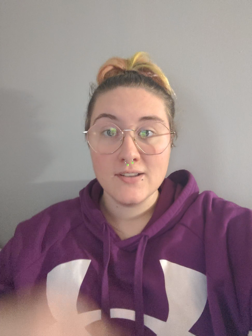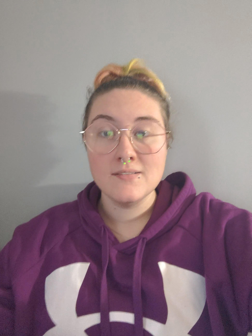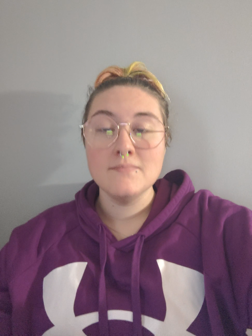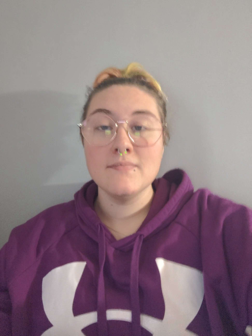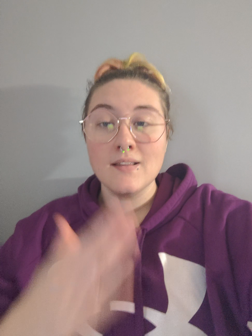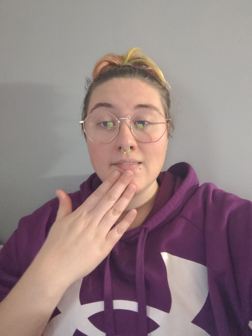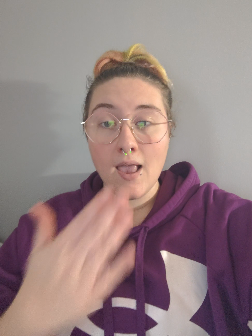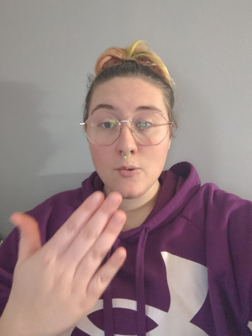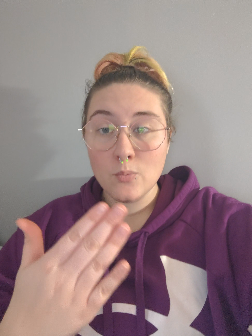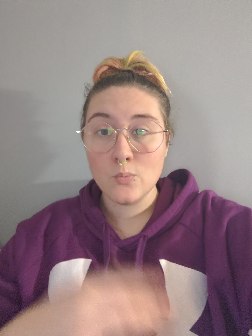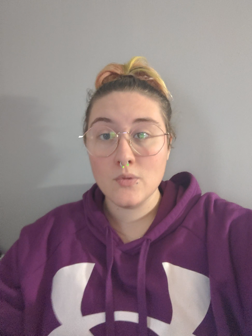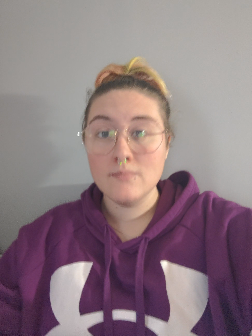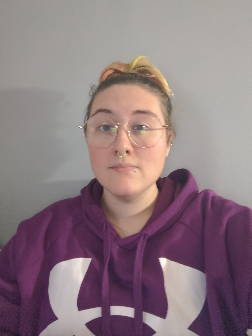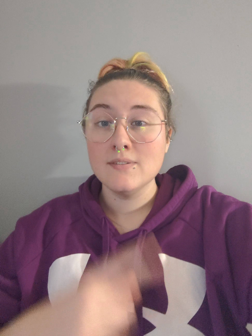thank you